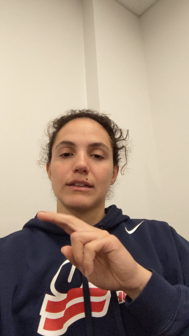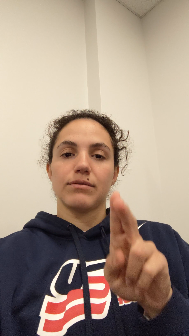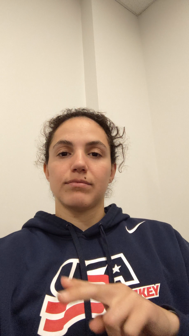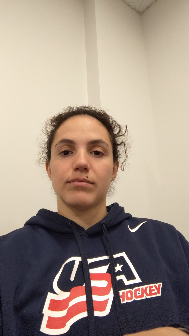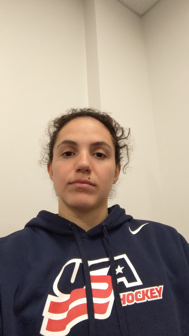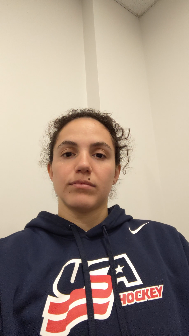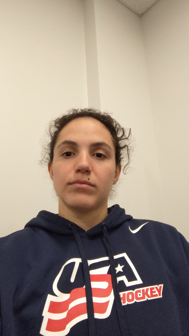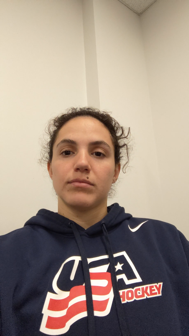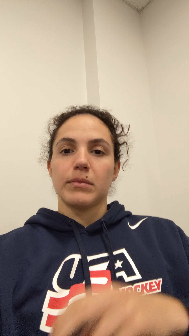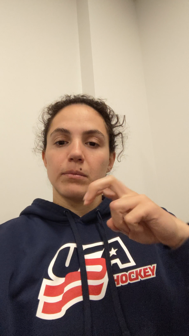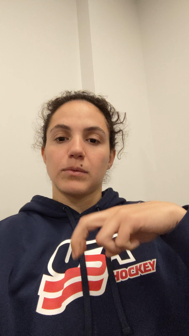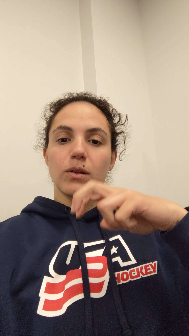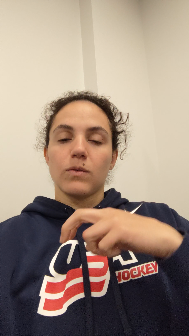potato